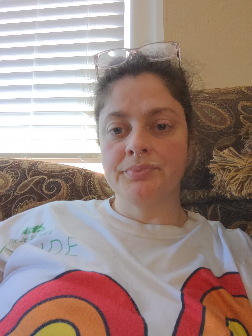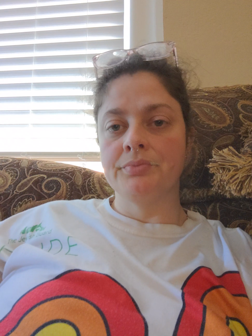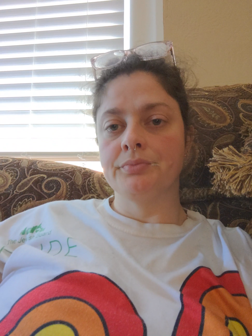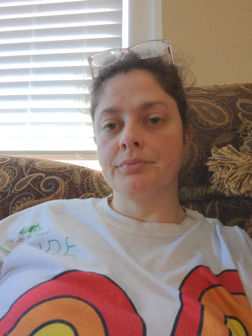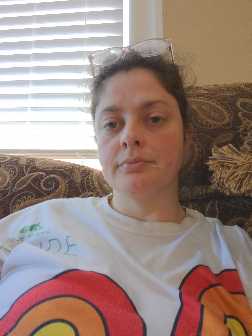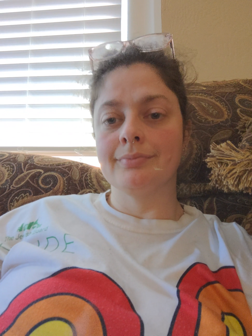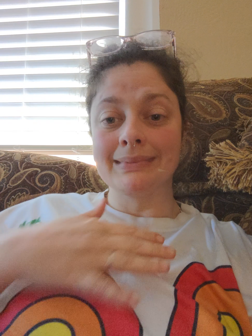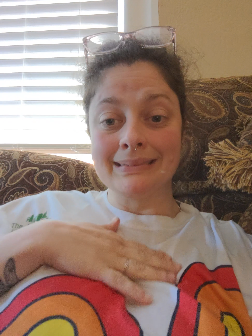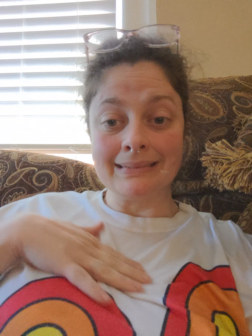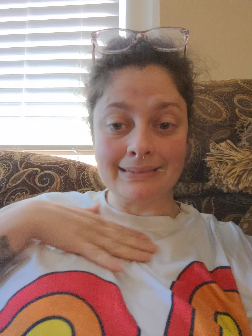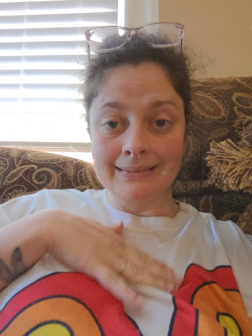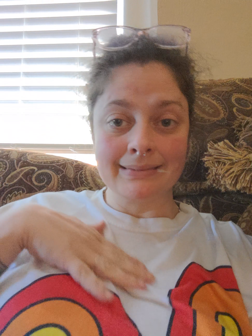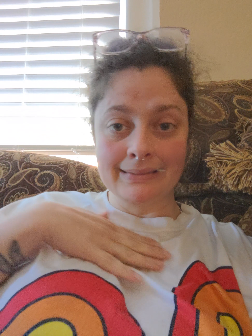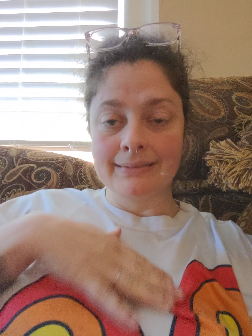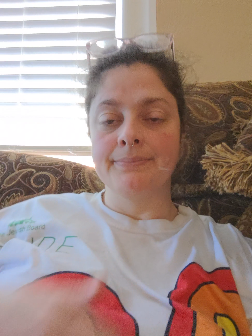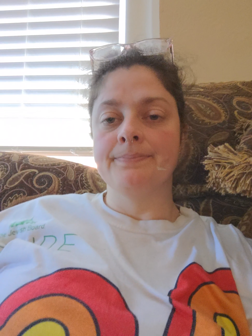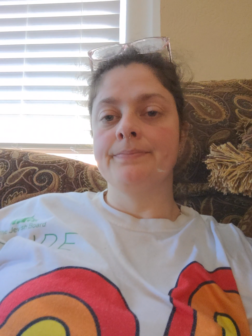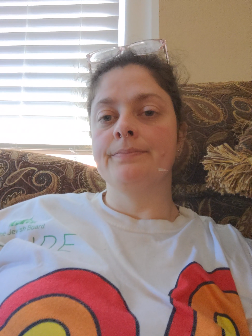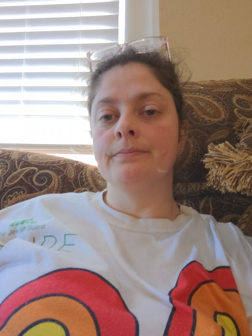please